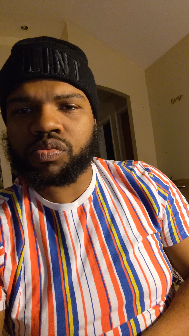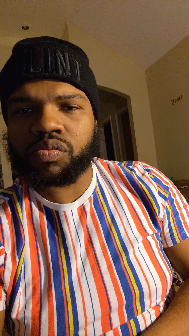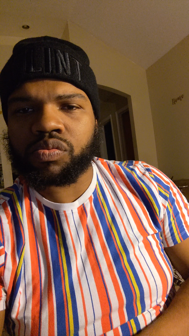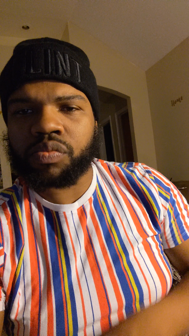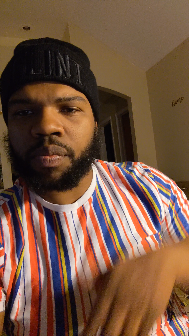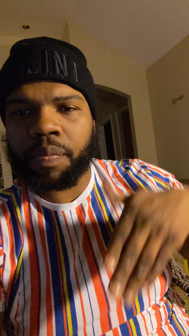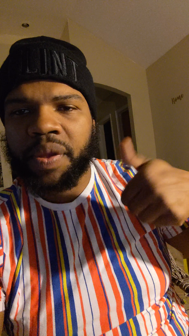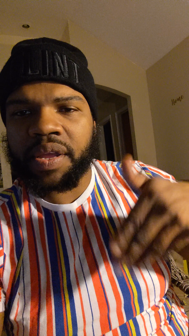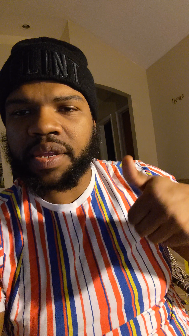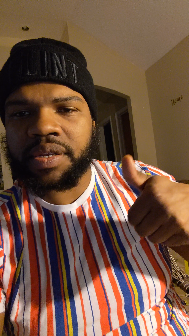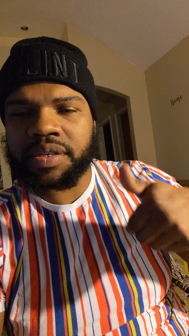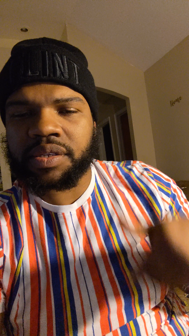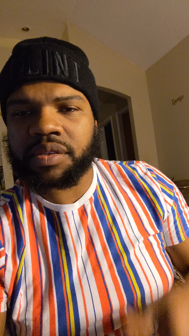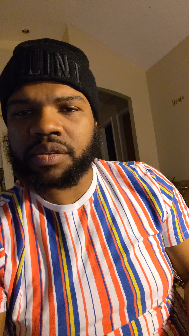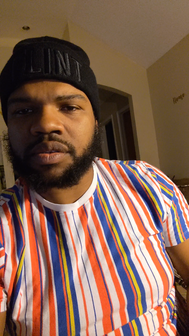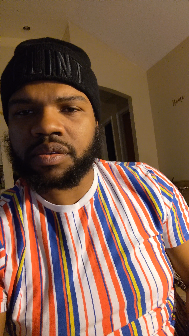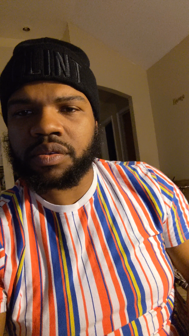pants